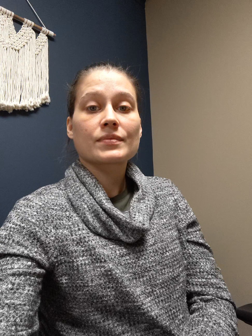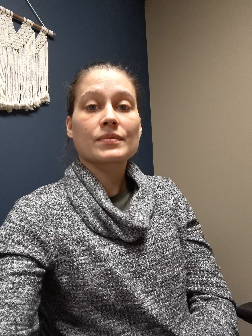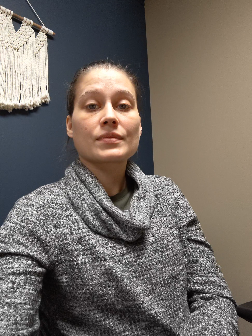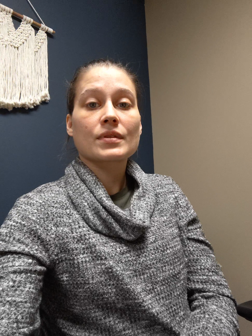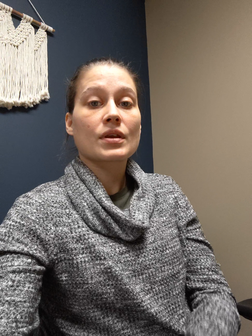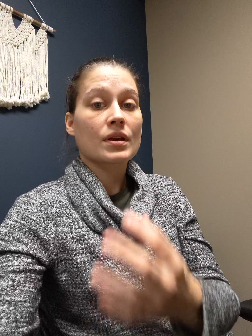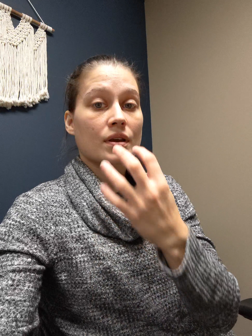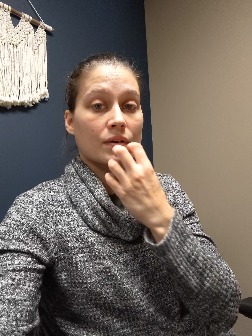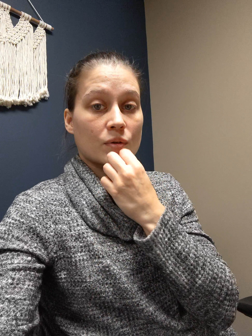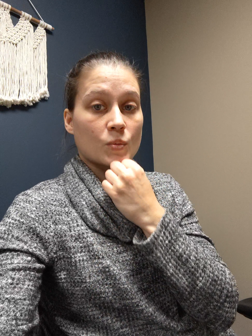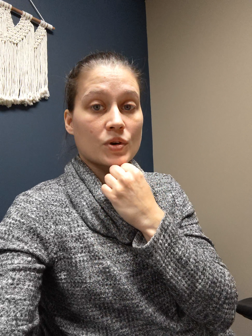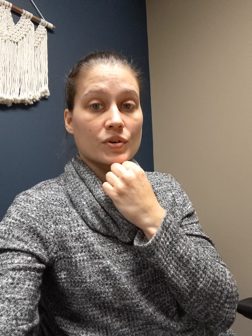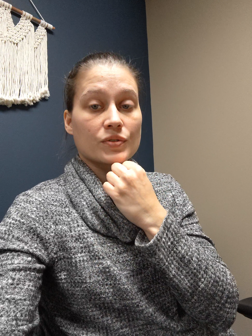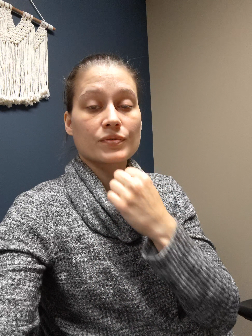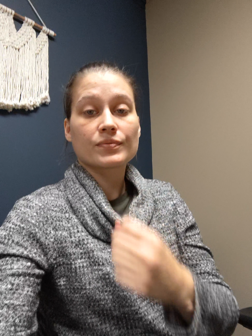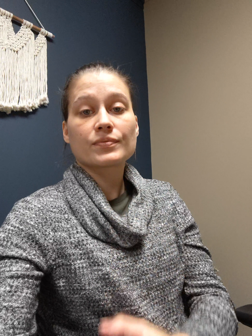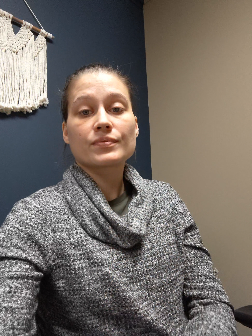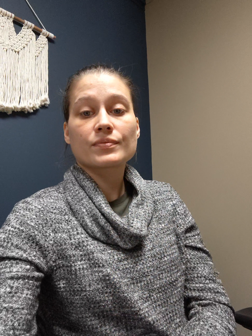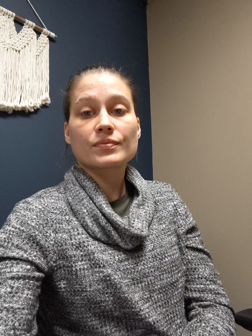underwear